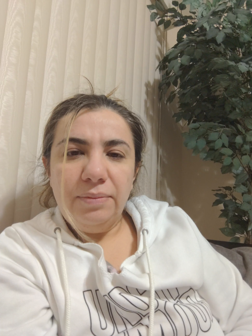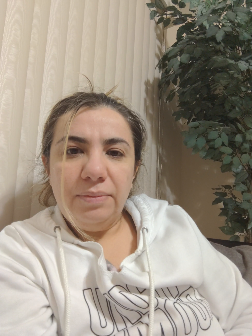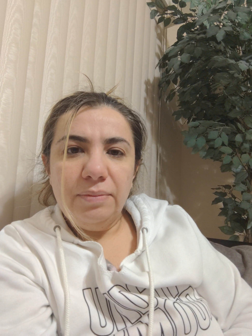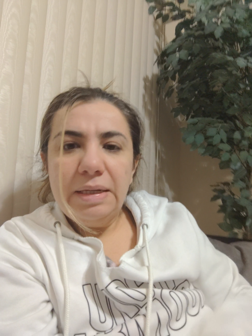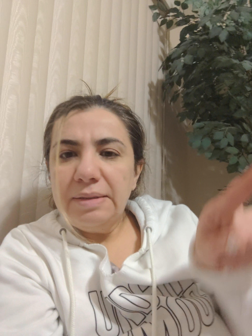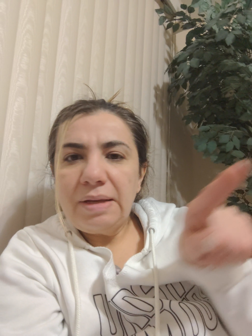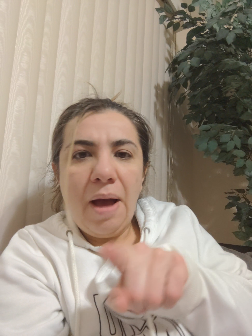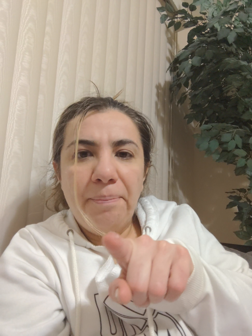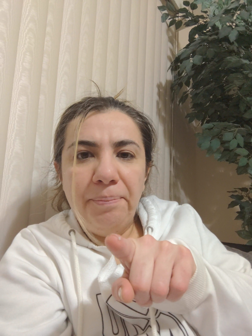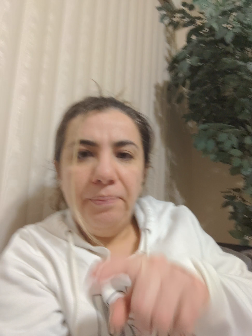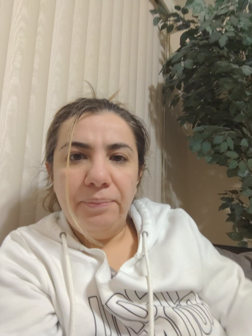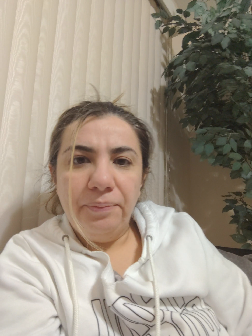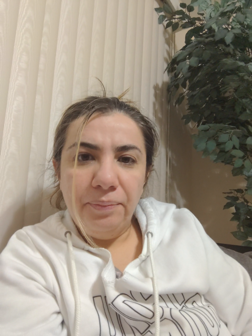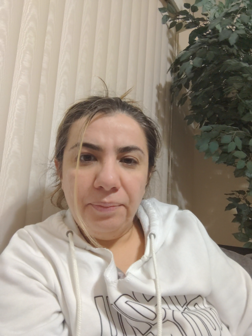same